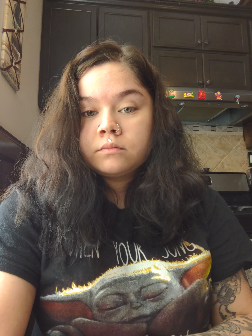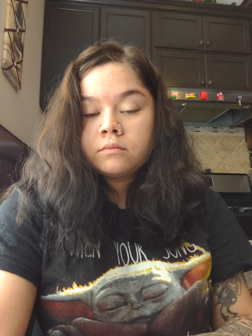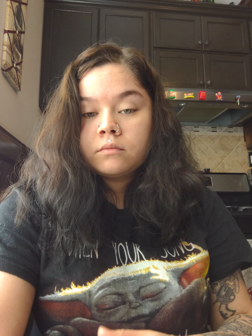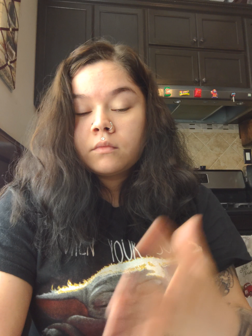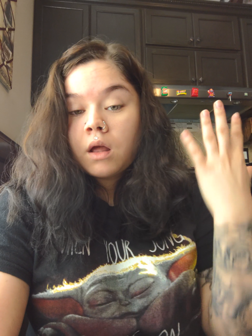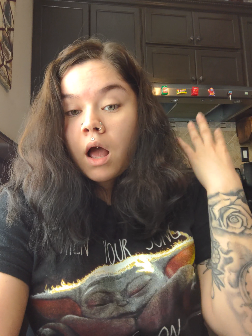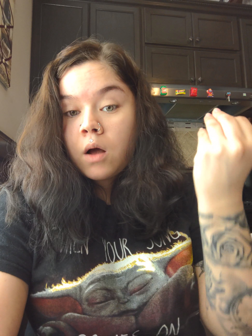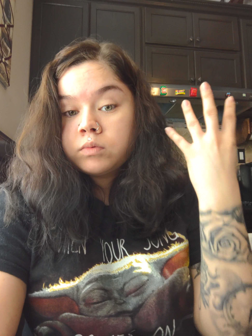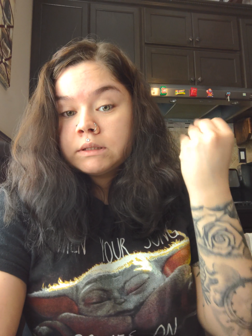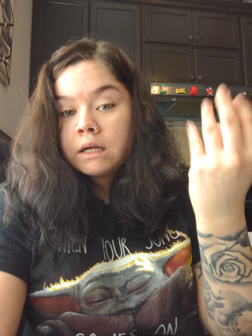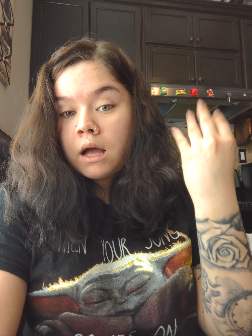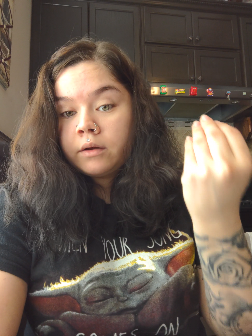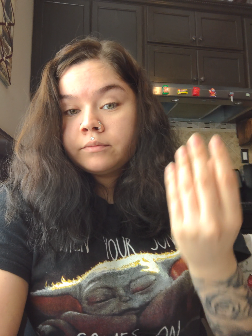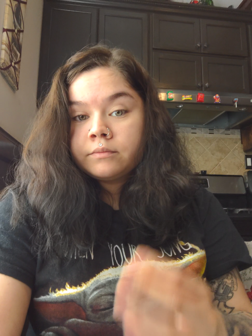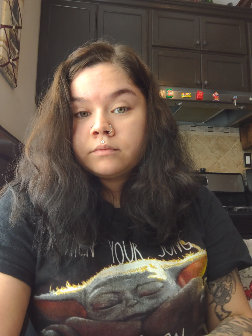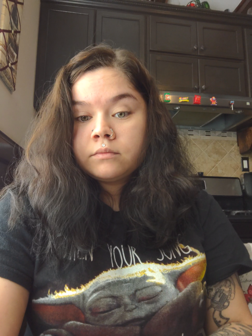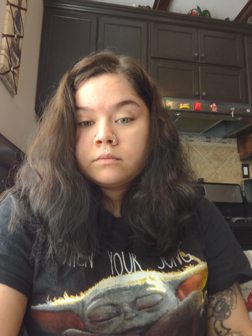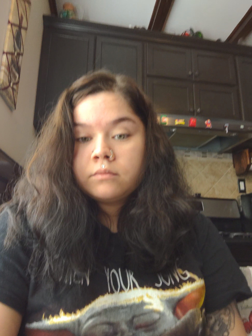outside